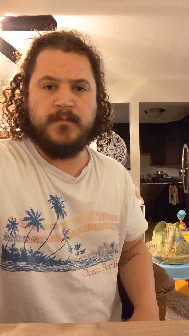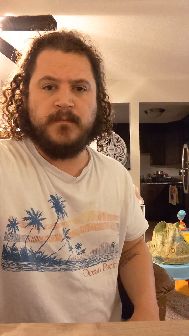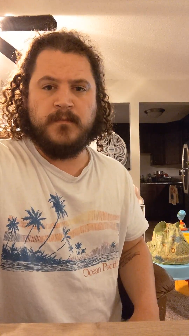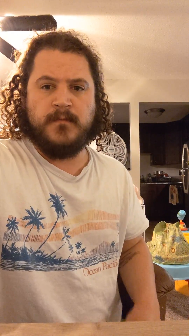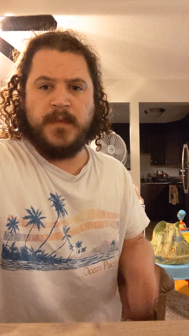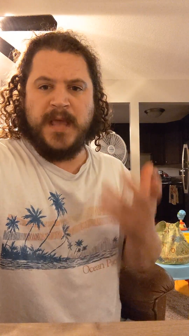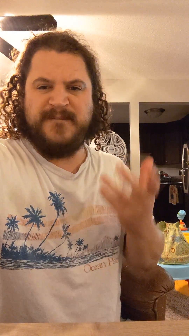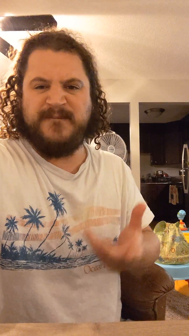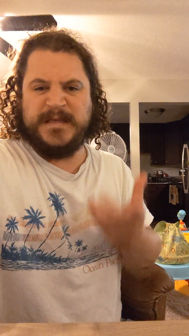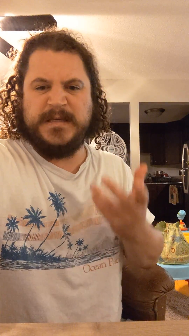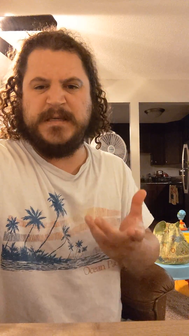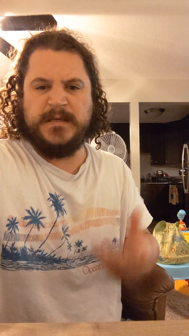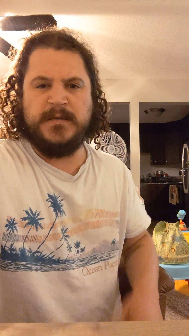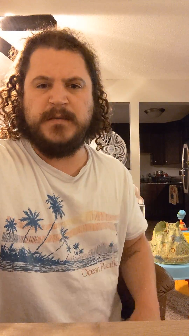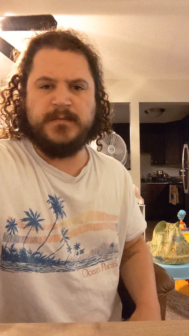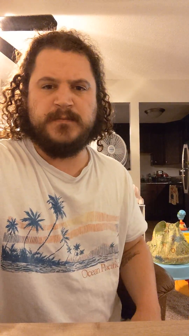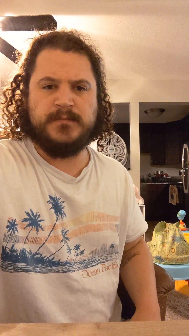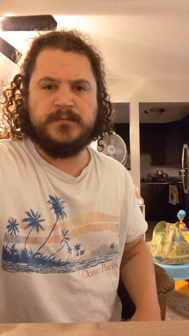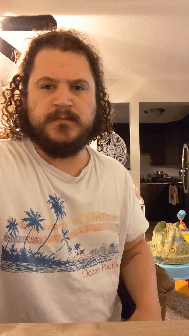heavy